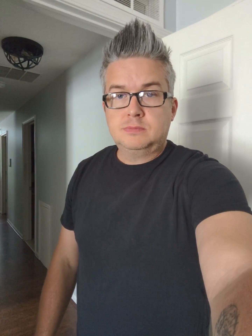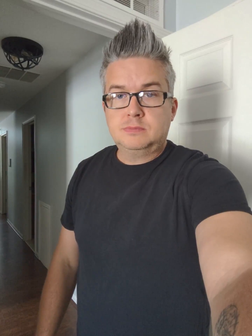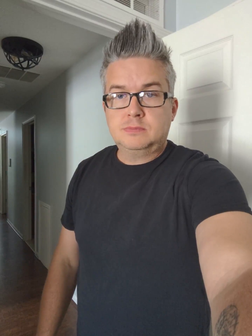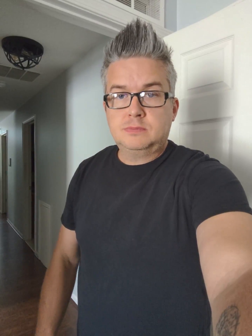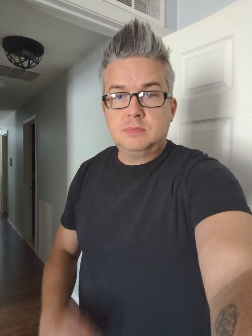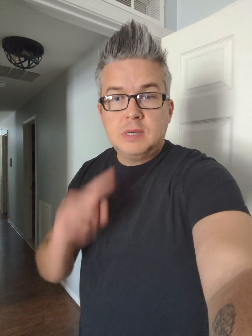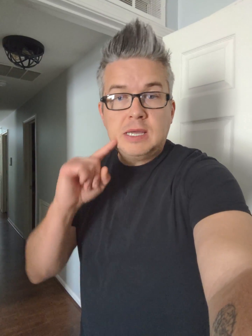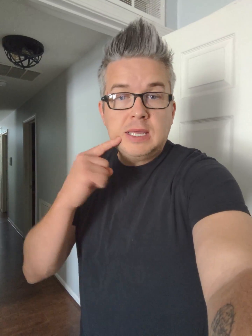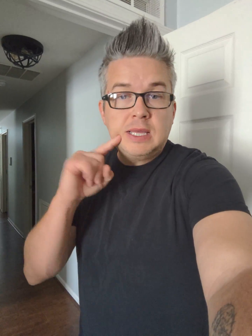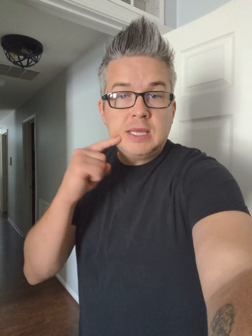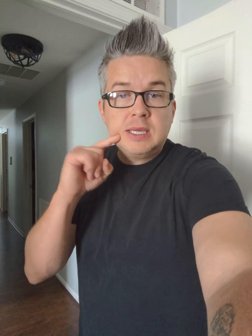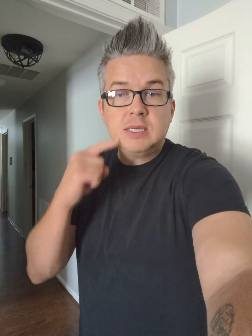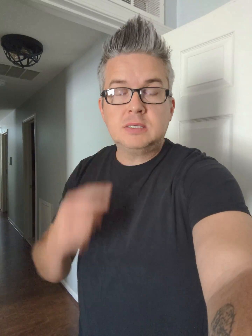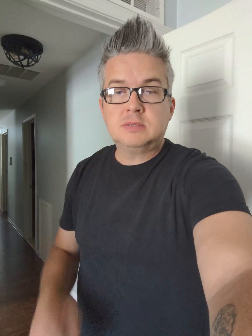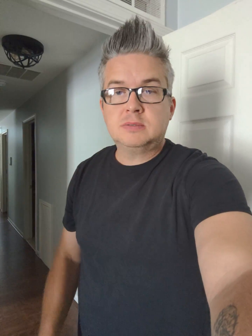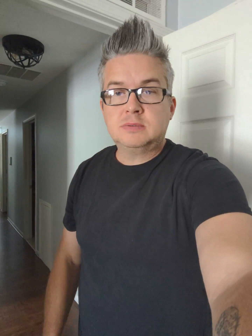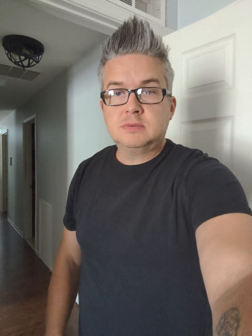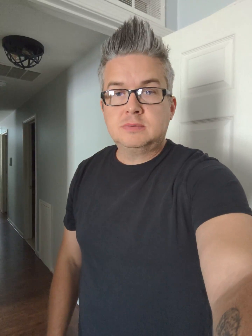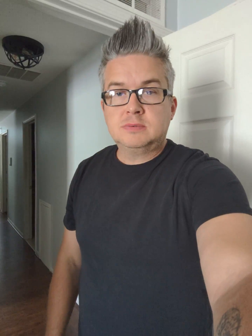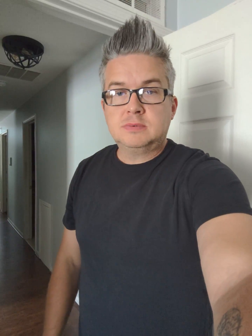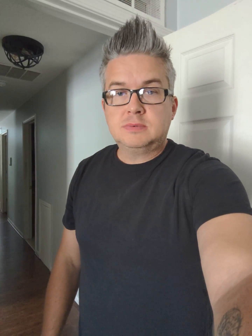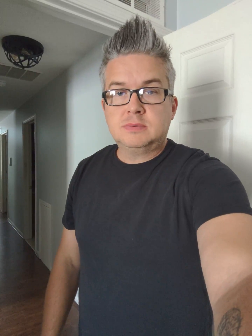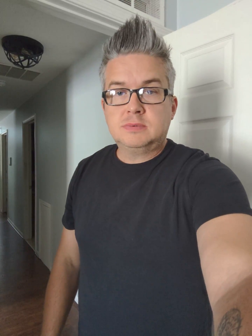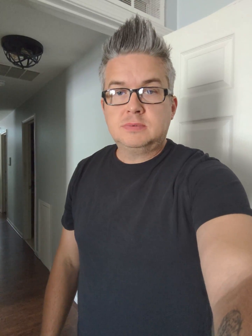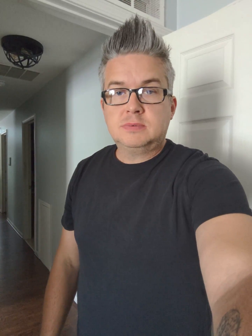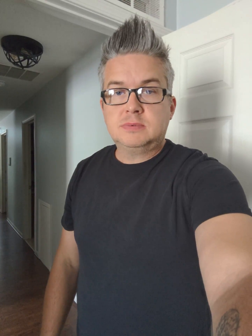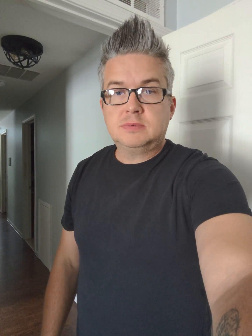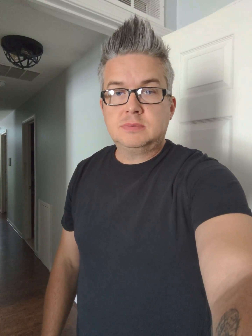candy